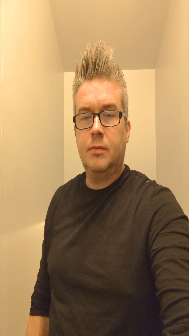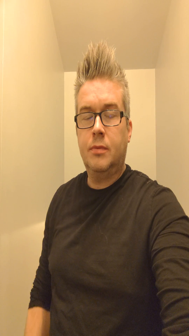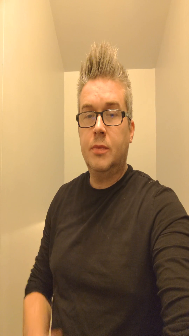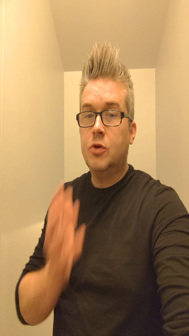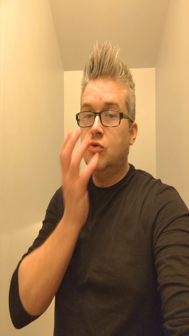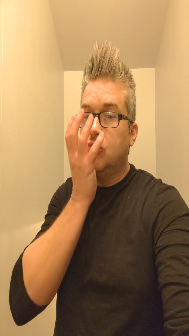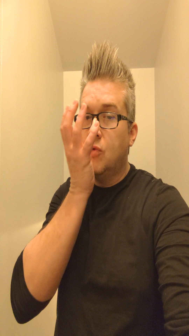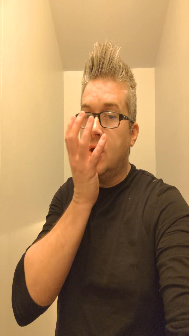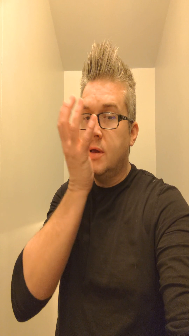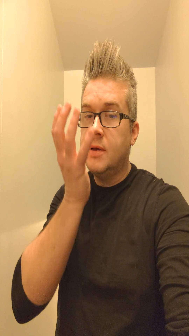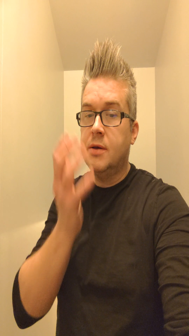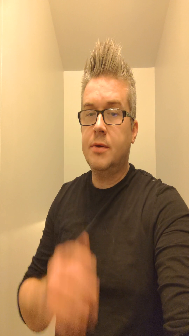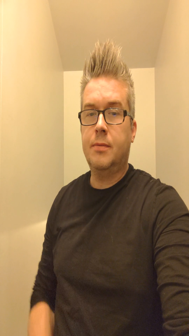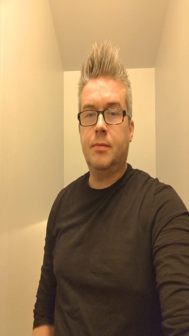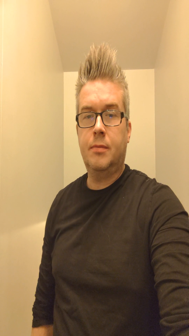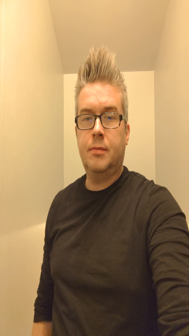grass